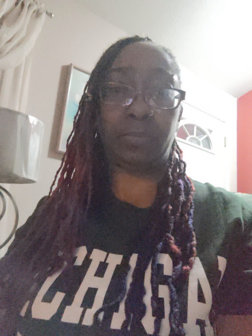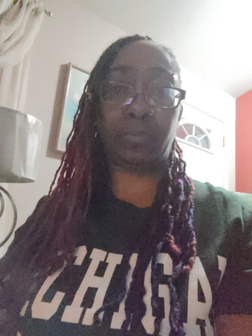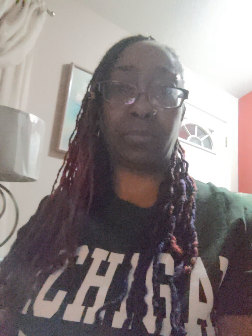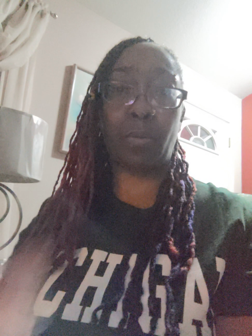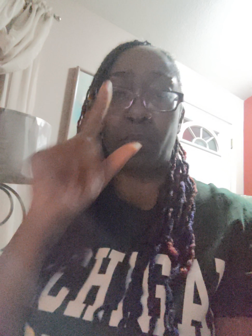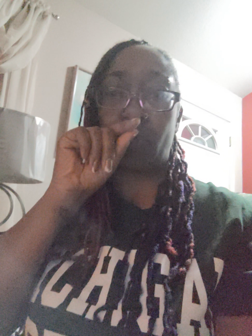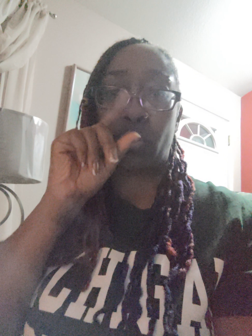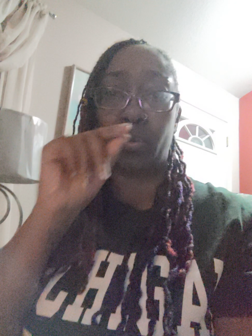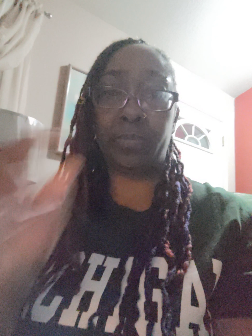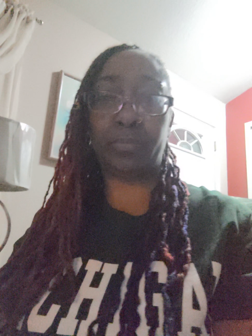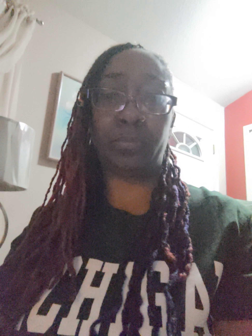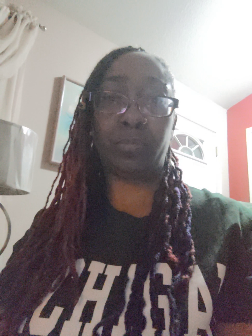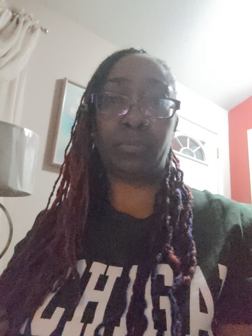bird